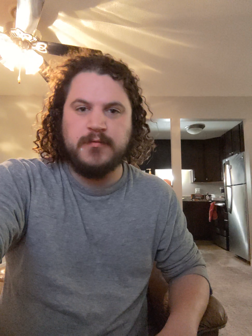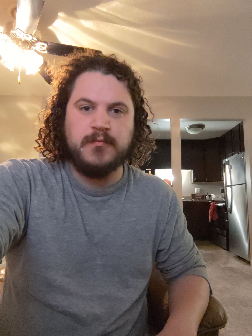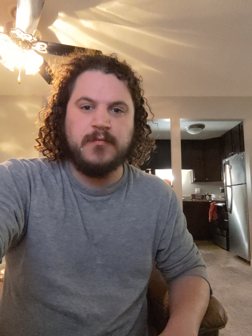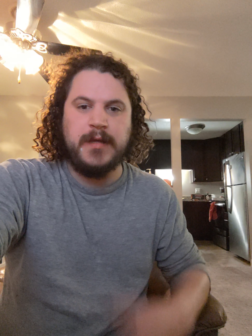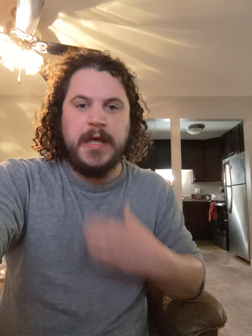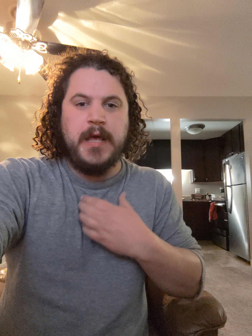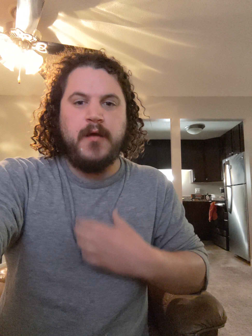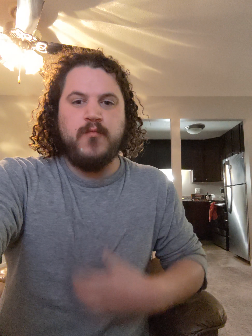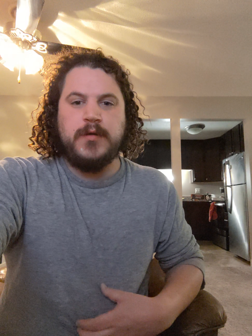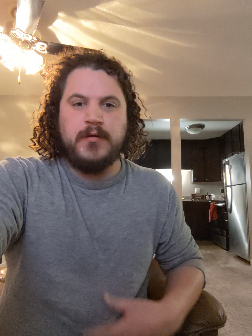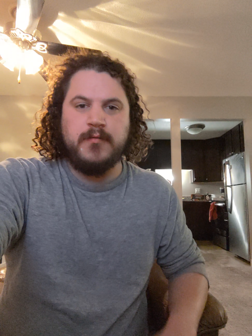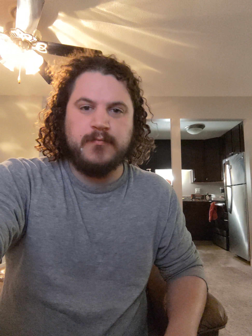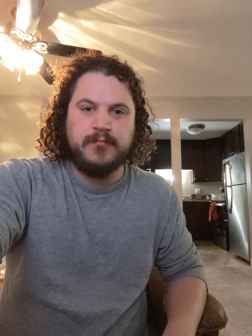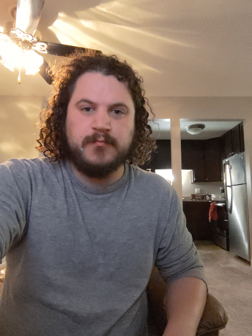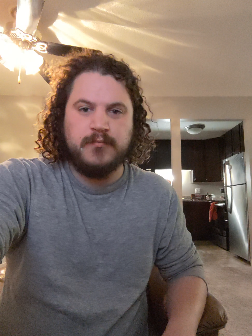hungry